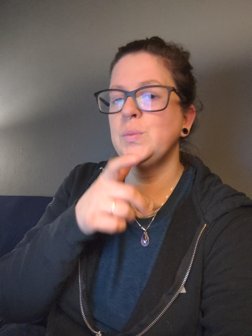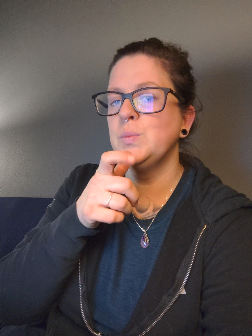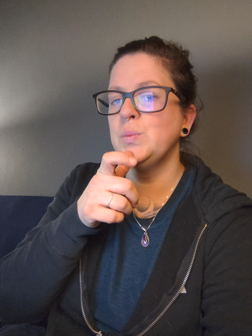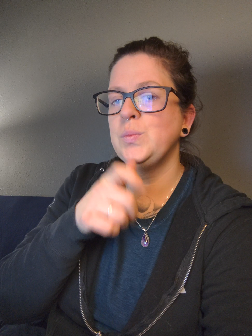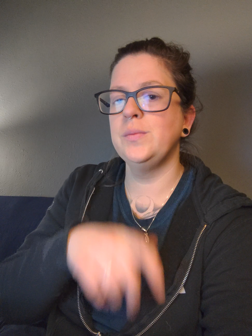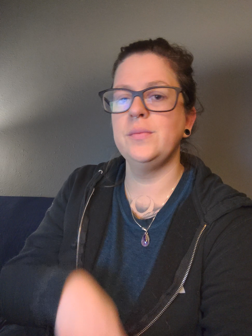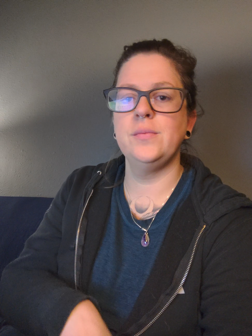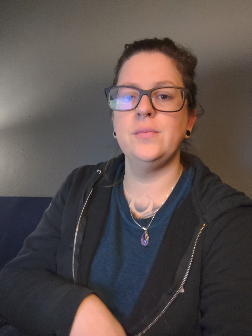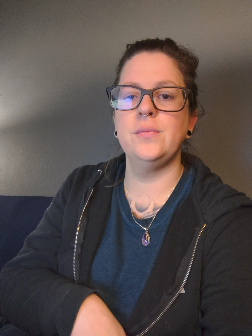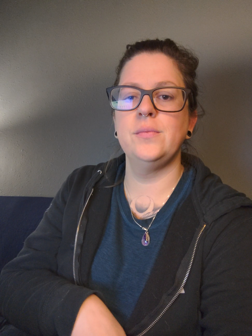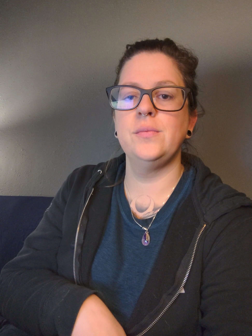who